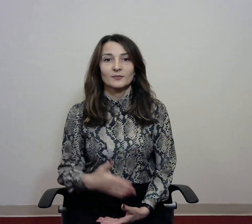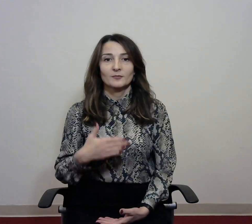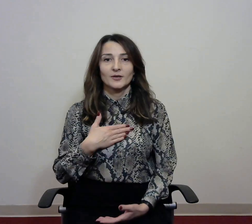mən